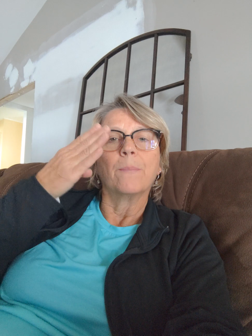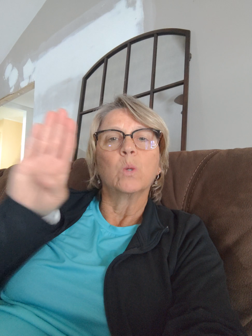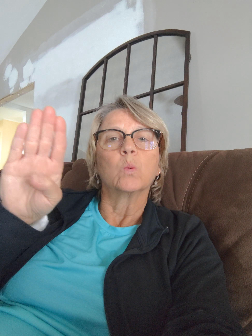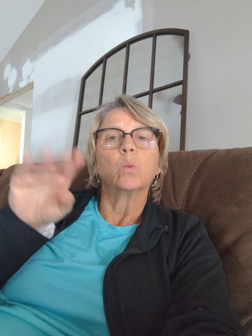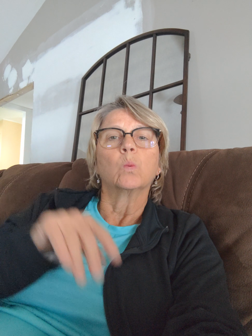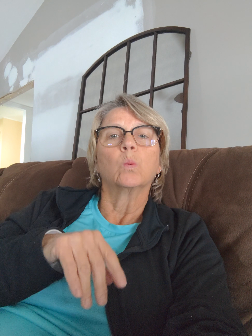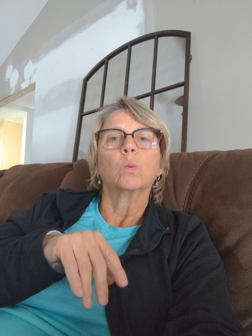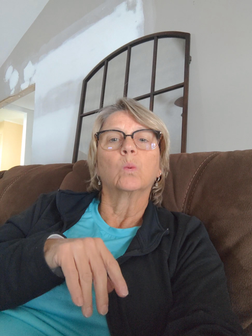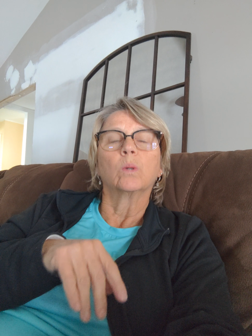blue